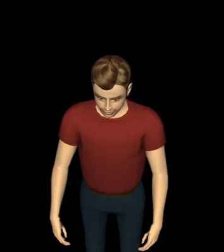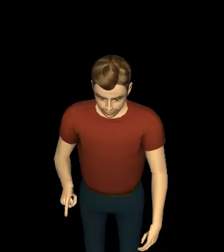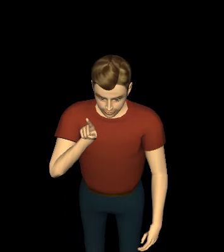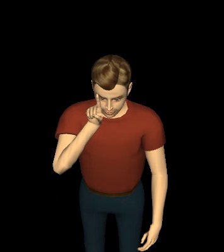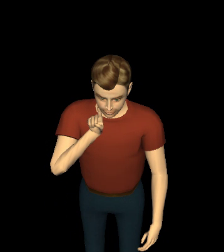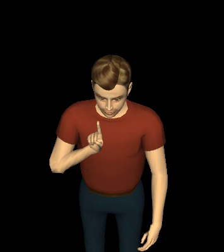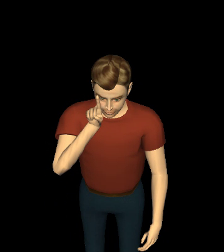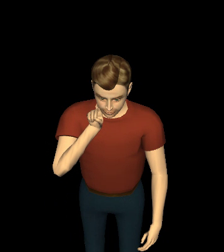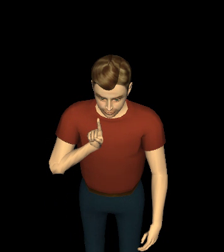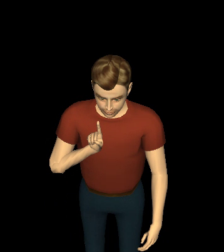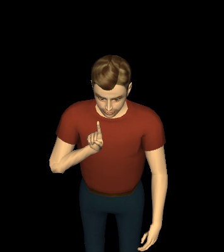بنت